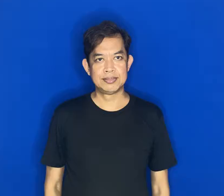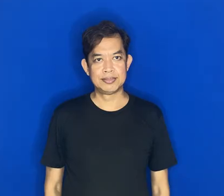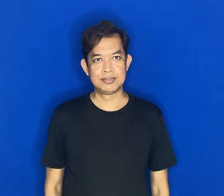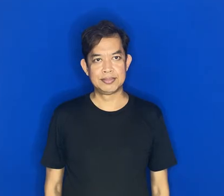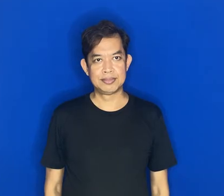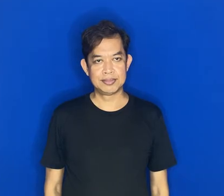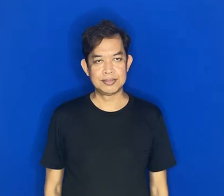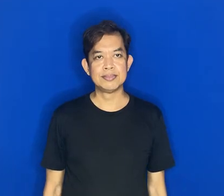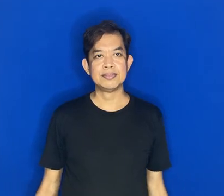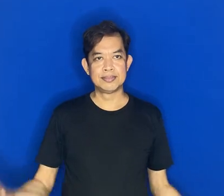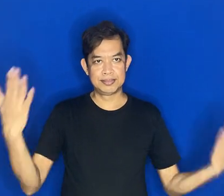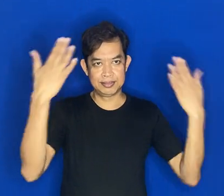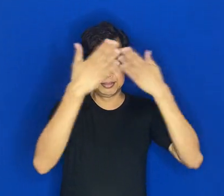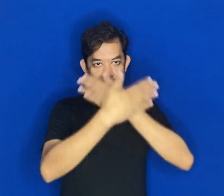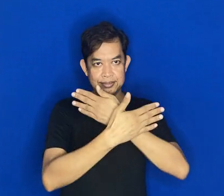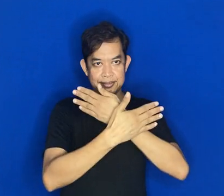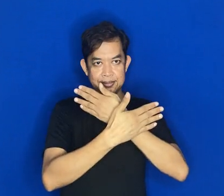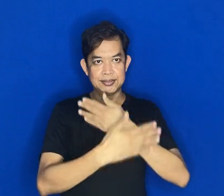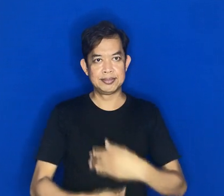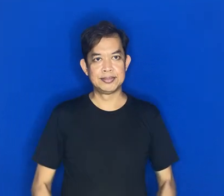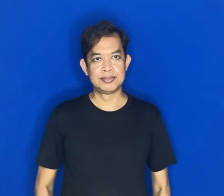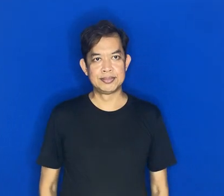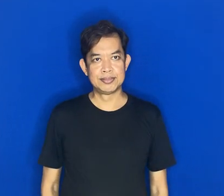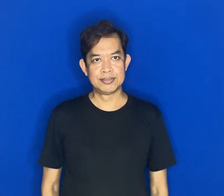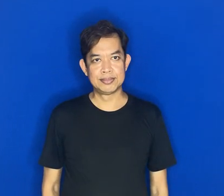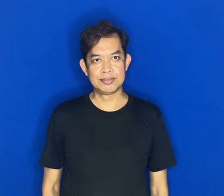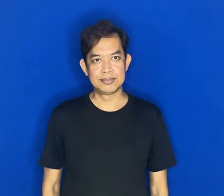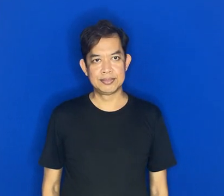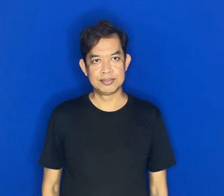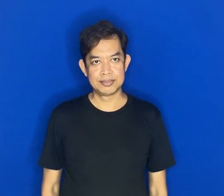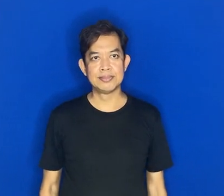dark